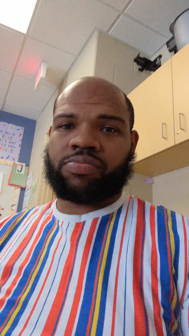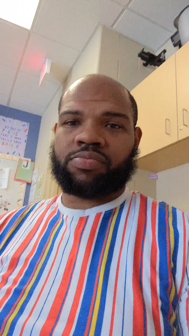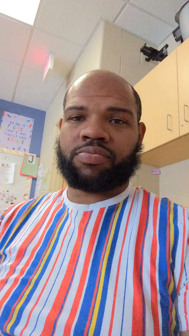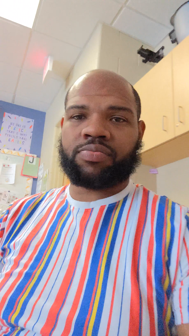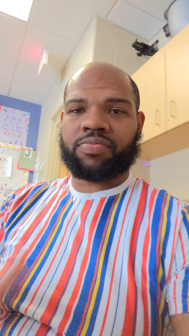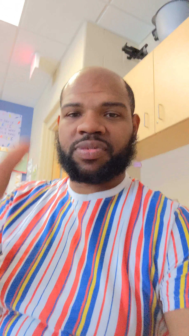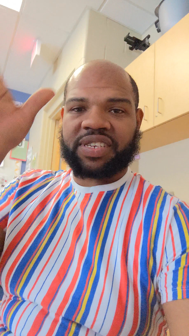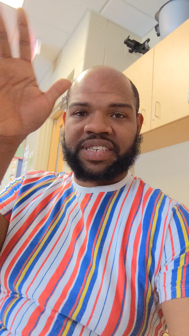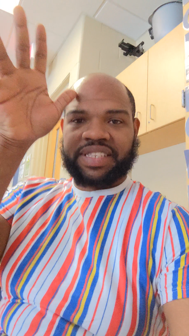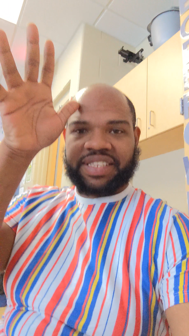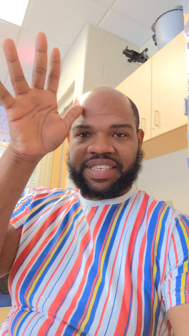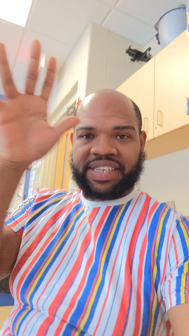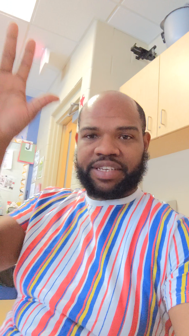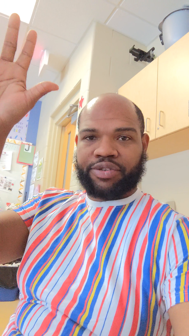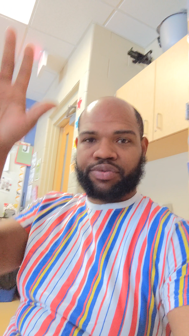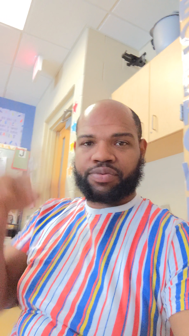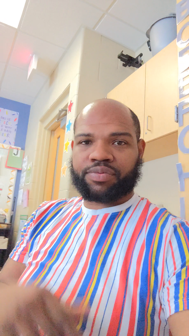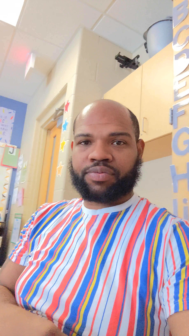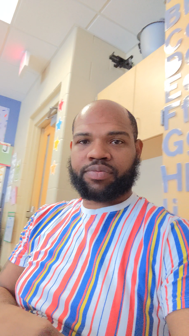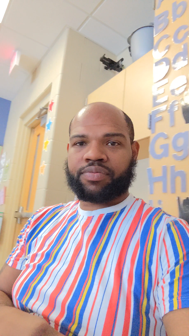deer